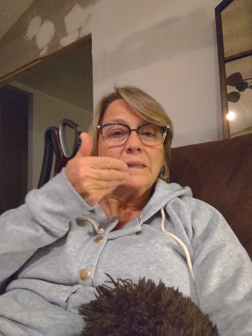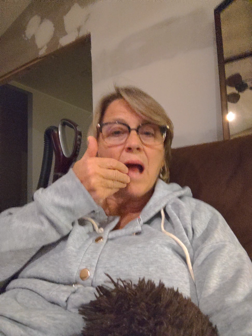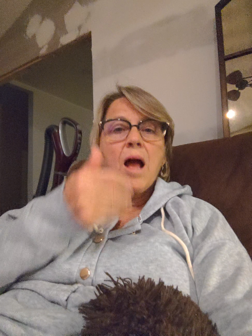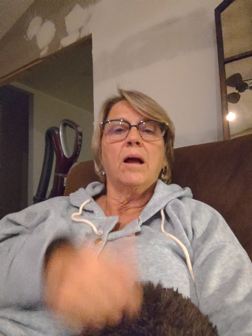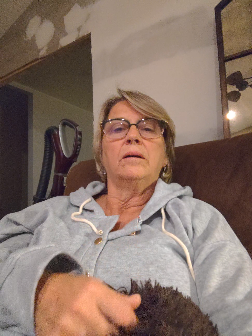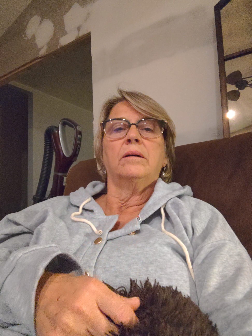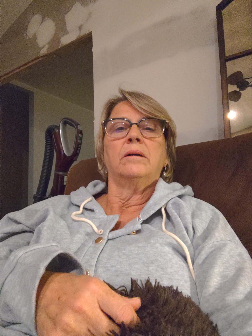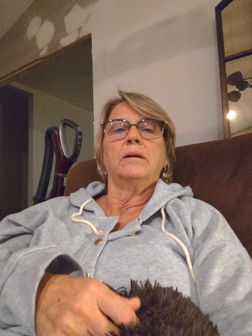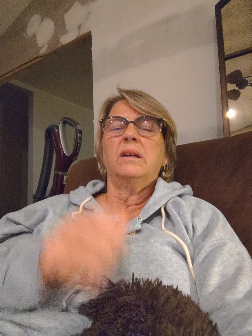pizza